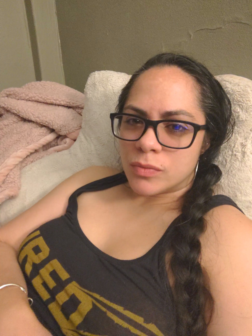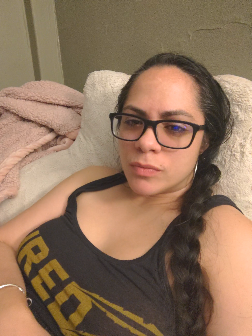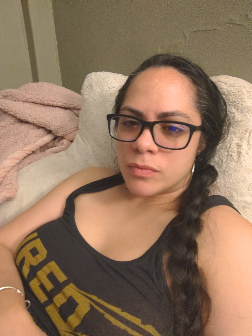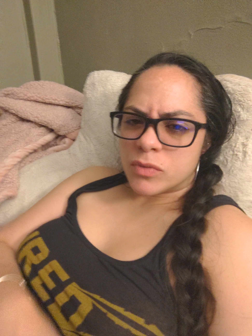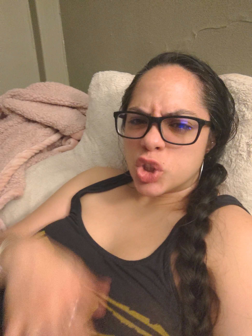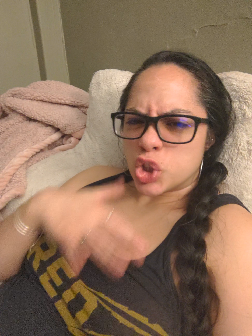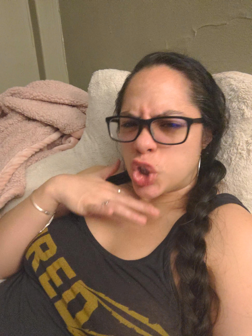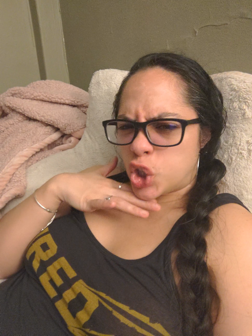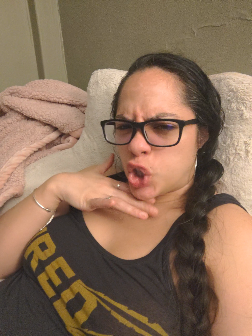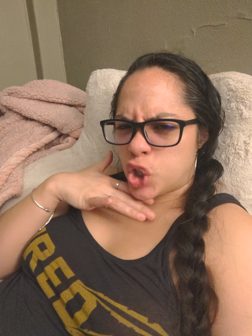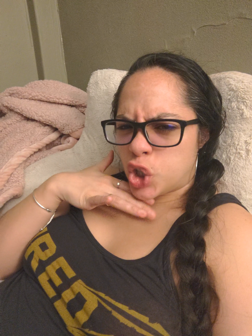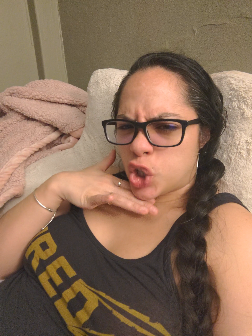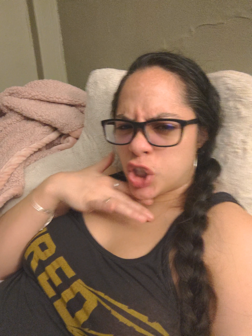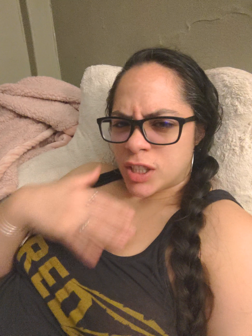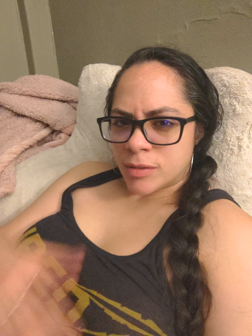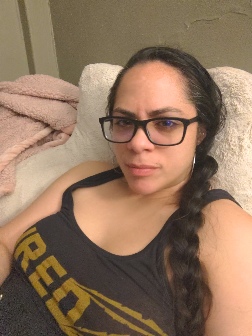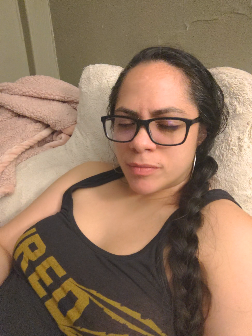dirty